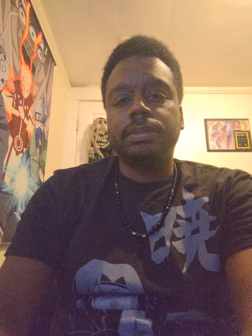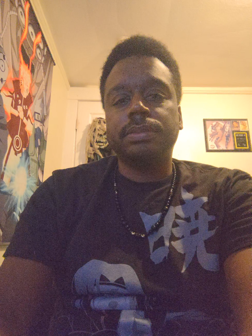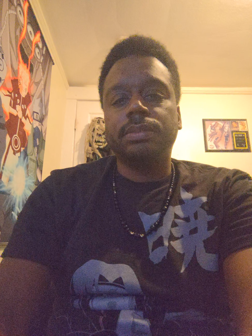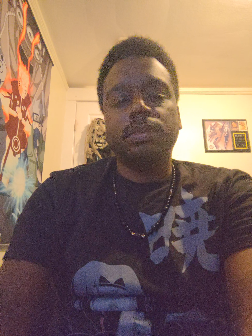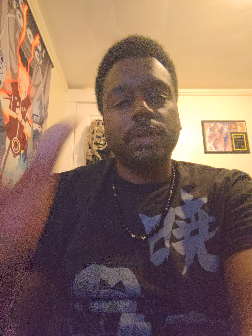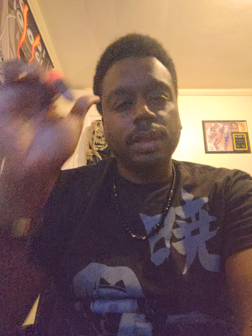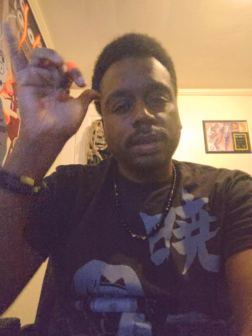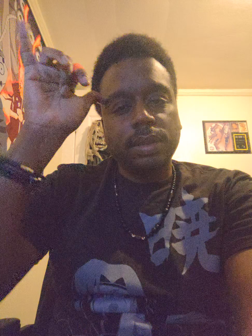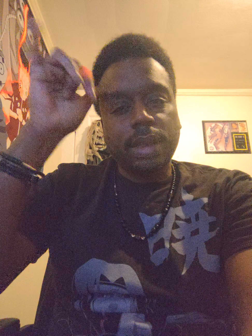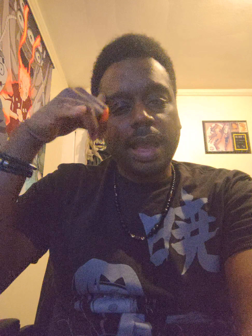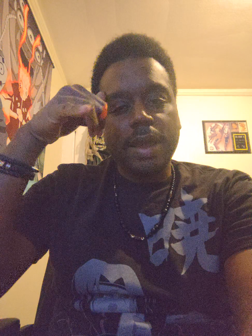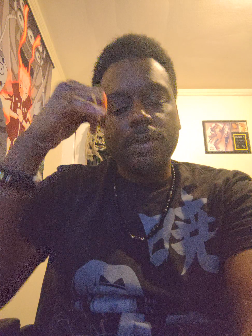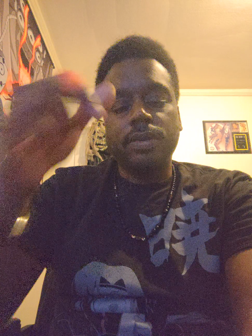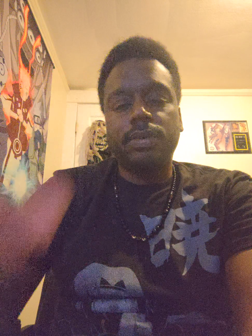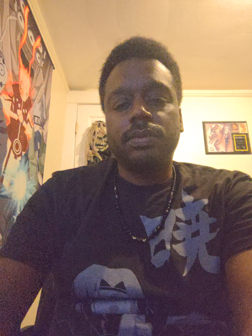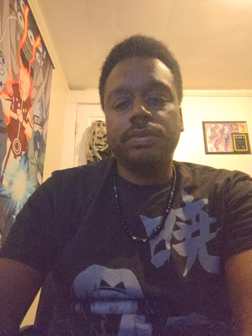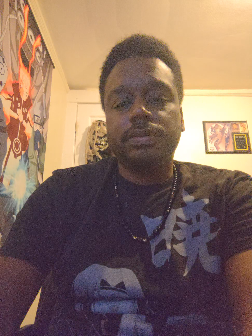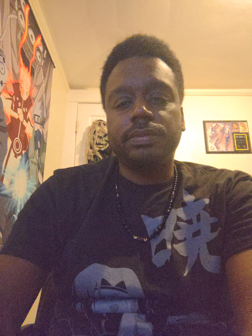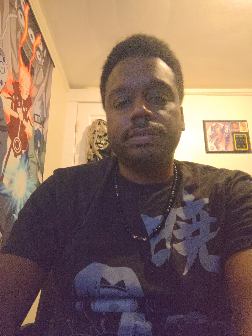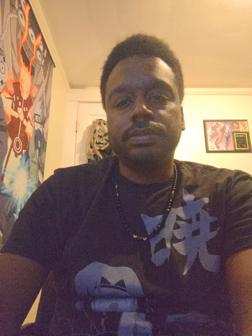cow